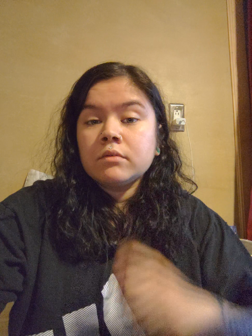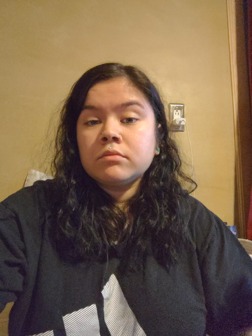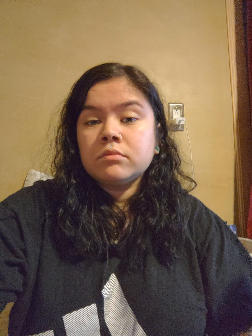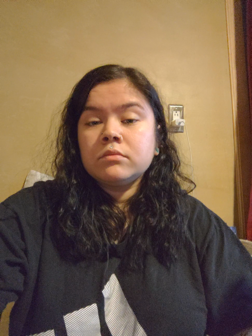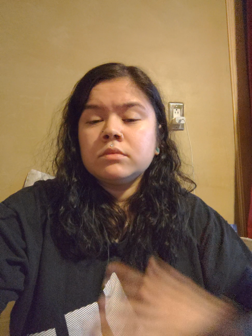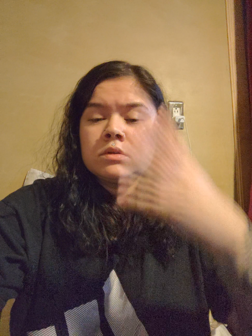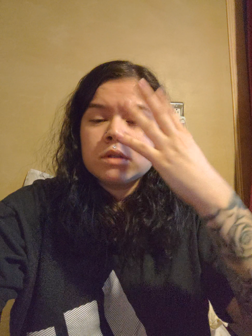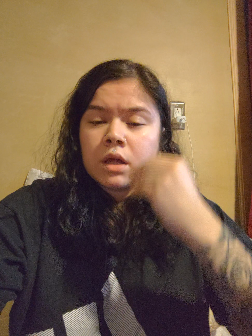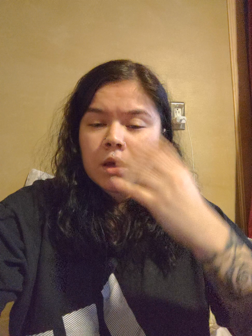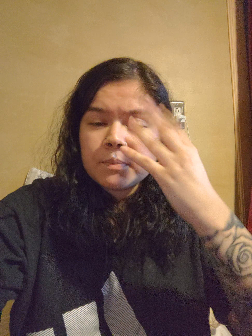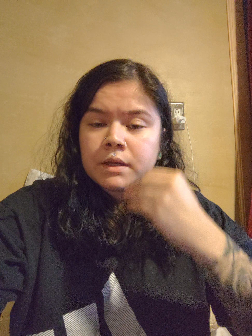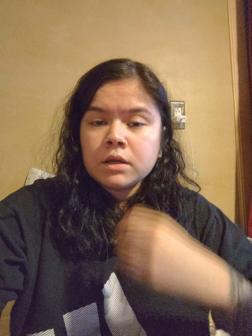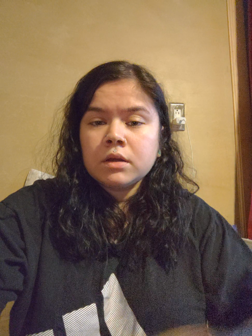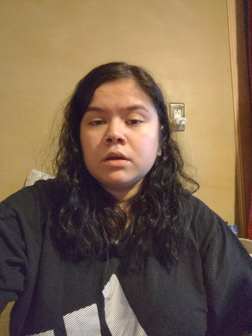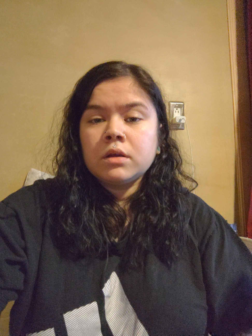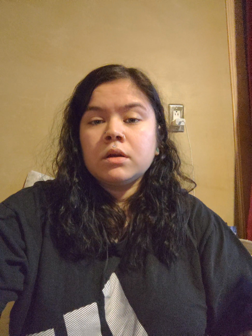sleepy